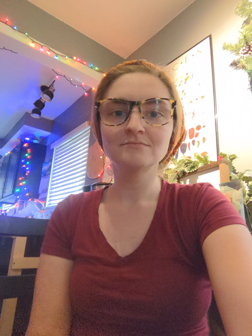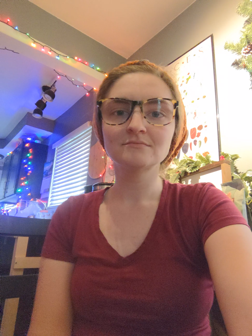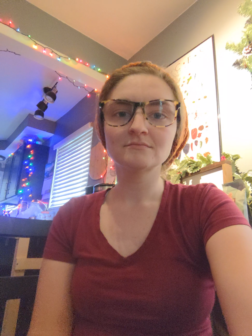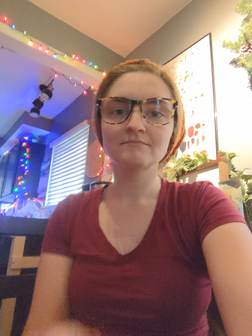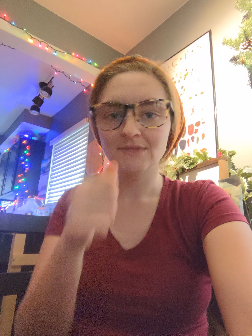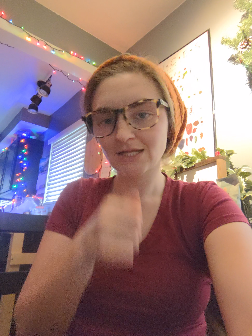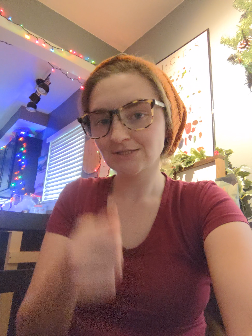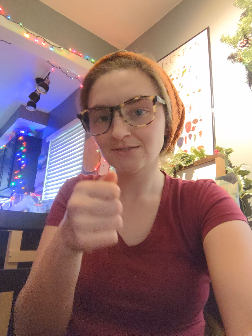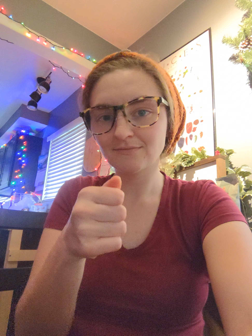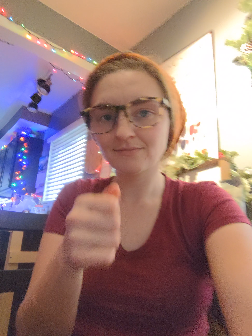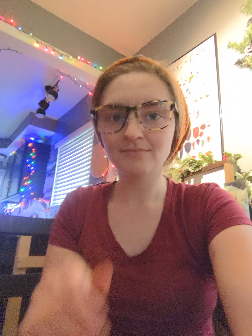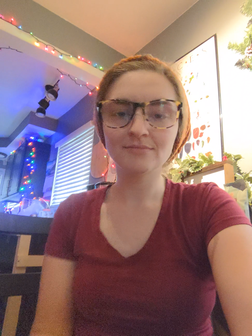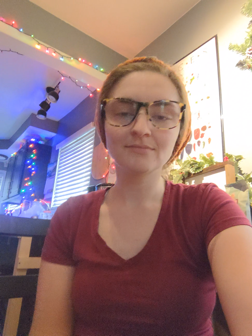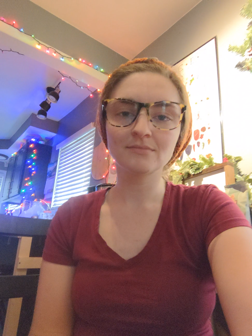hide